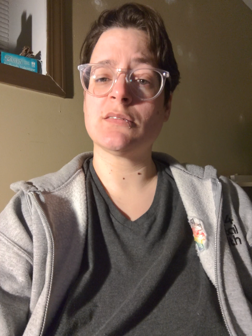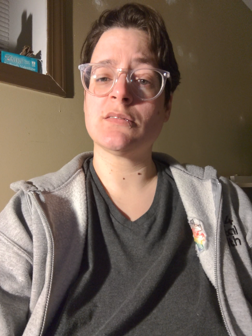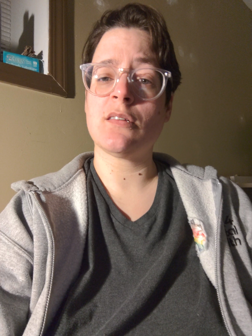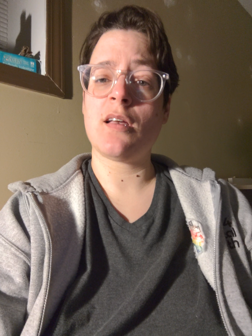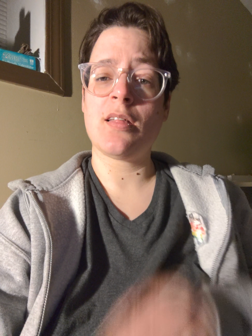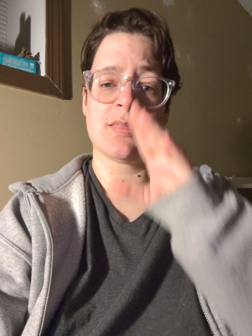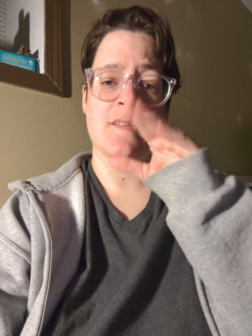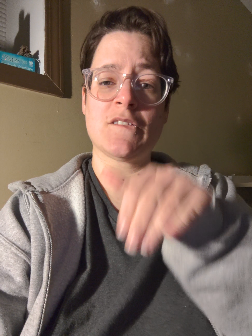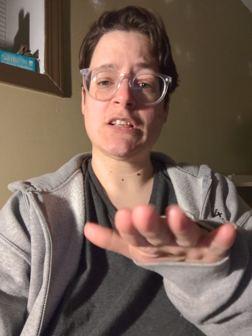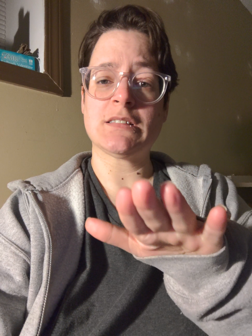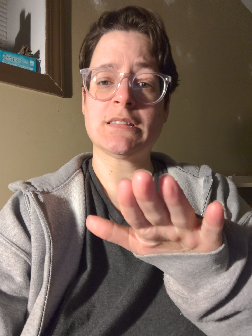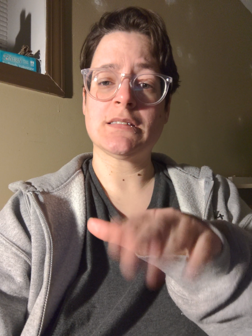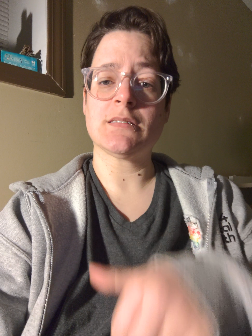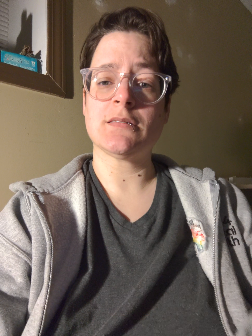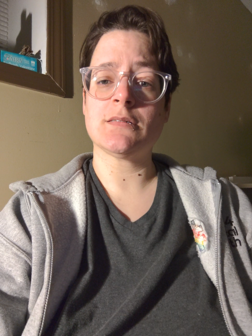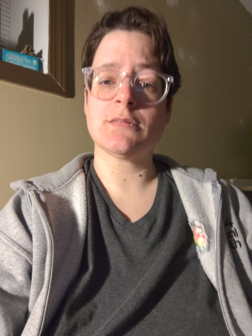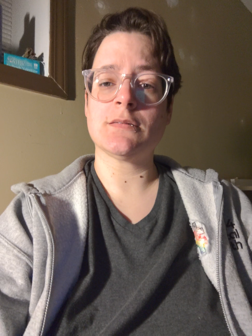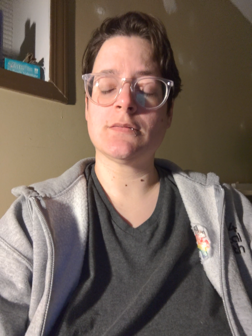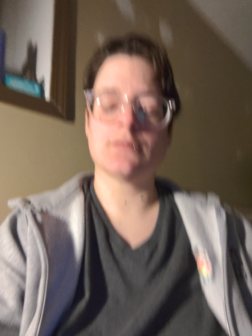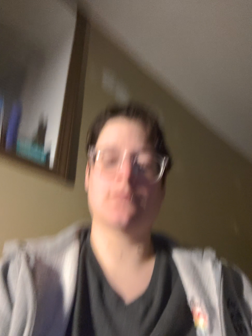elephant